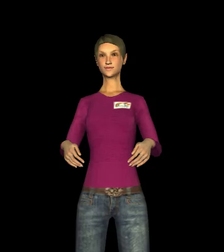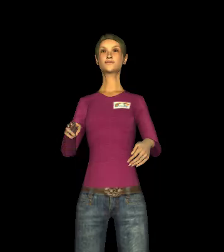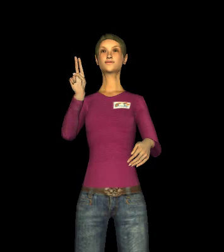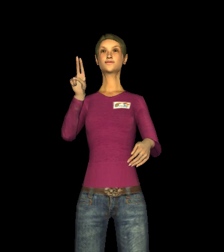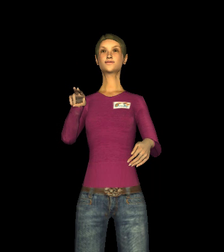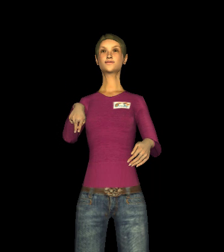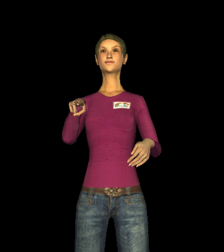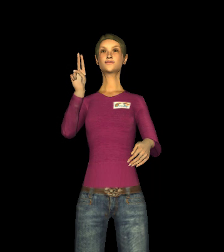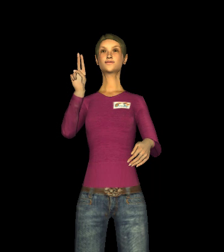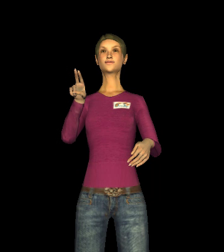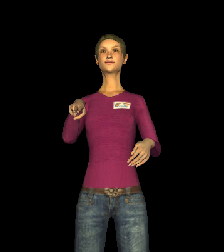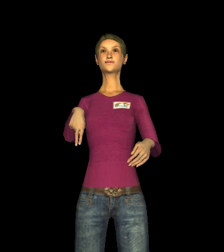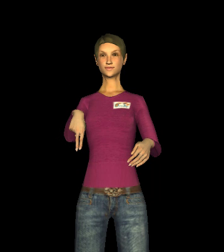يرسم